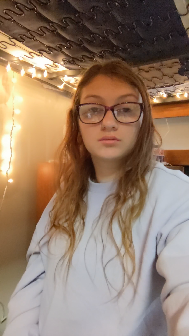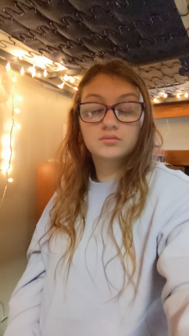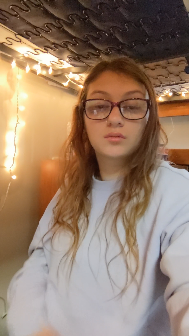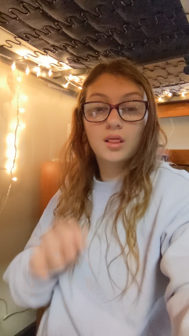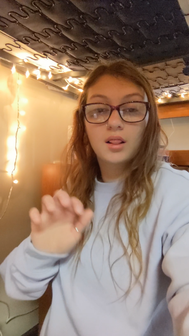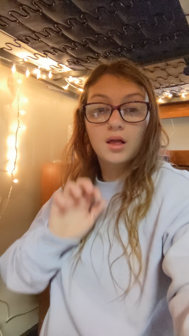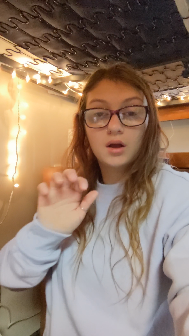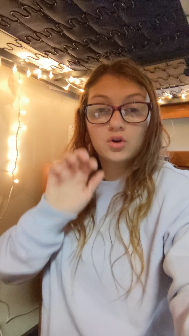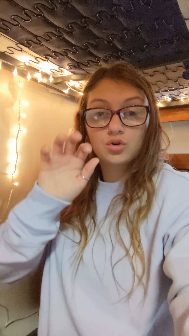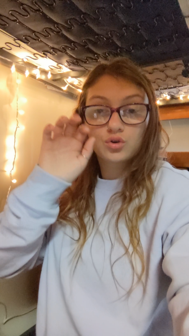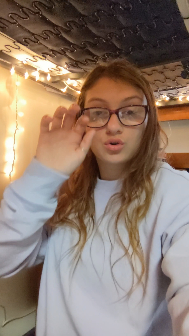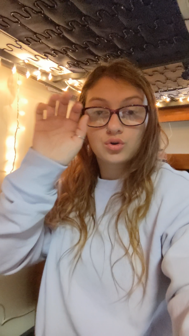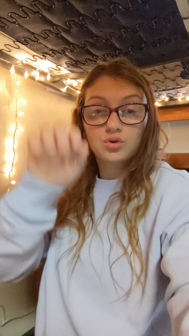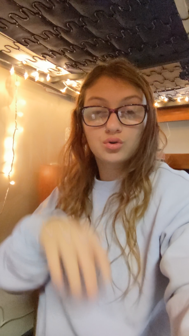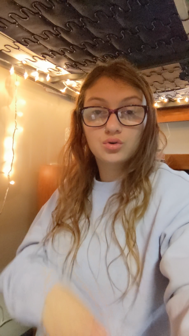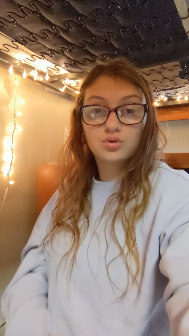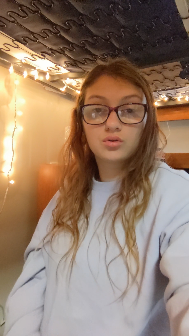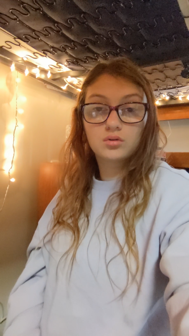ladder